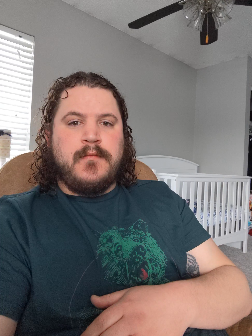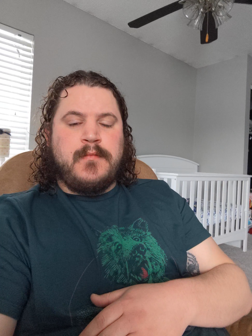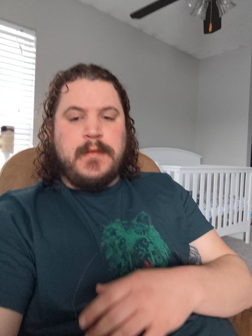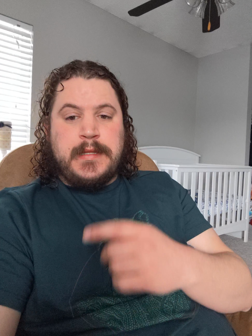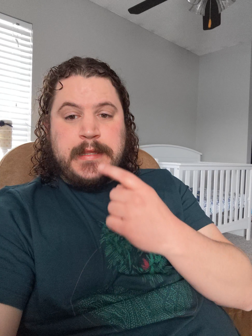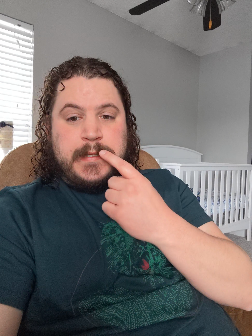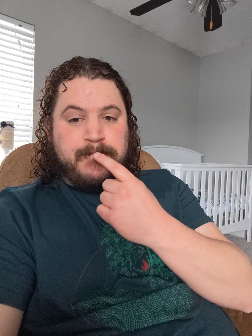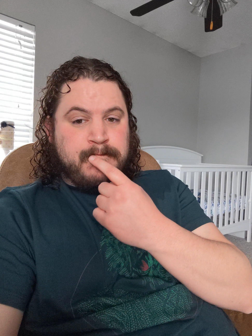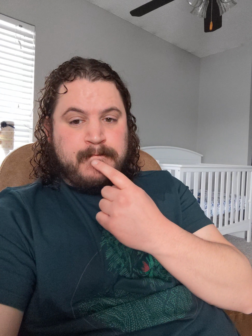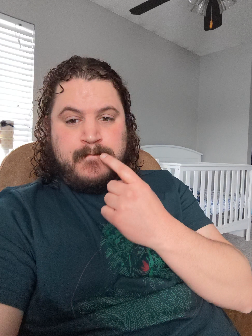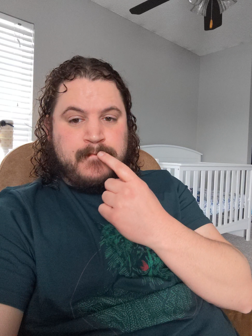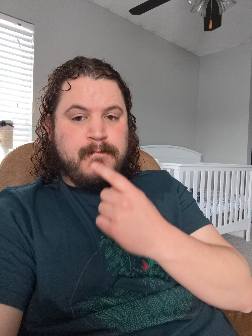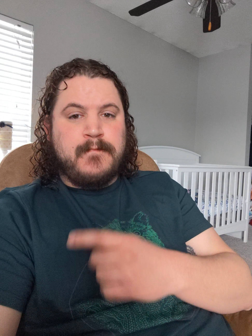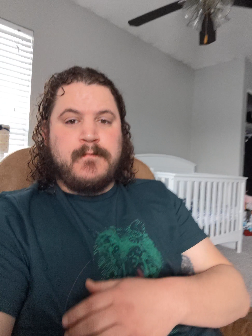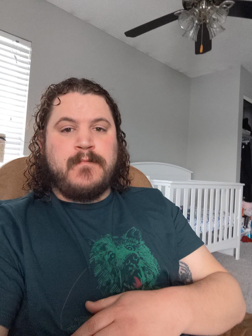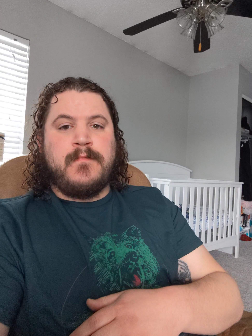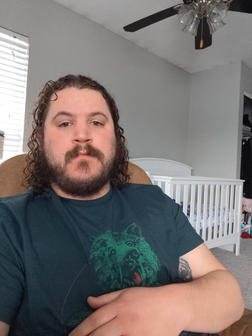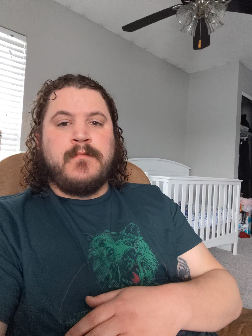lips